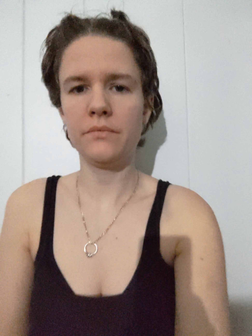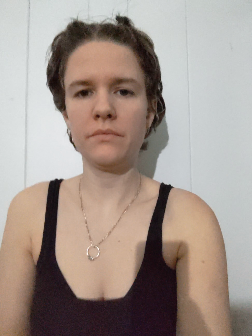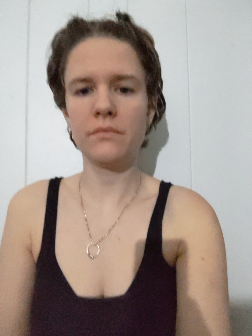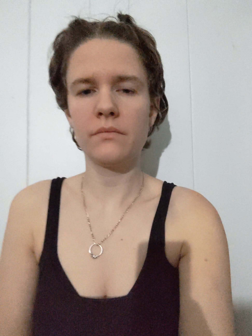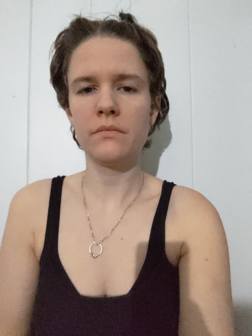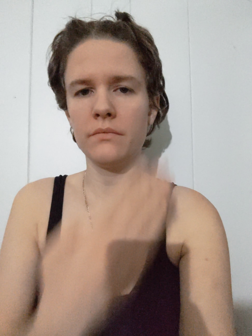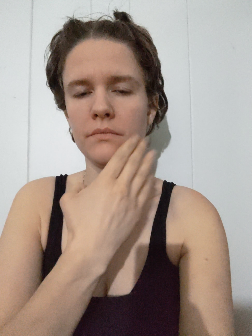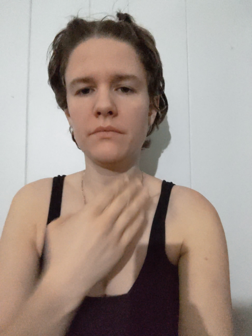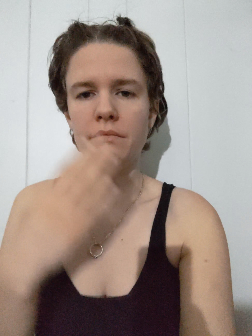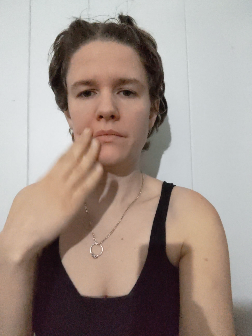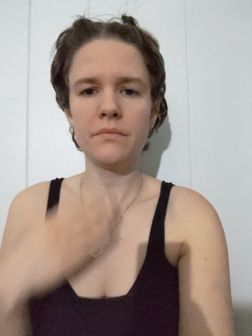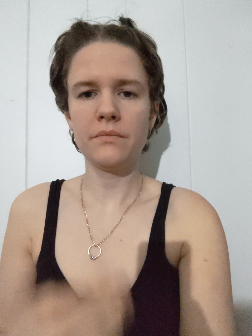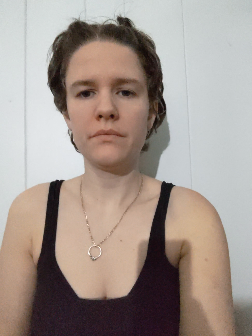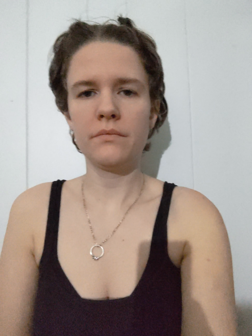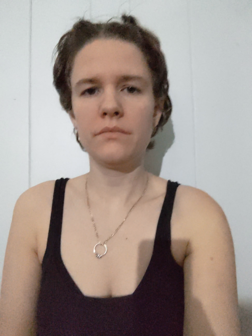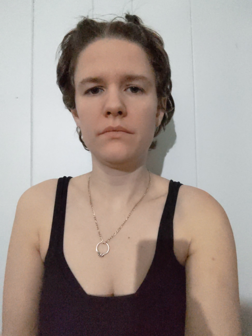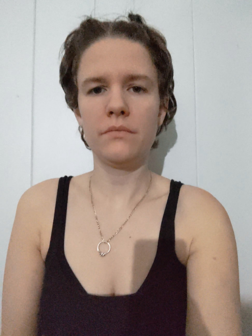napkin